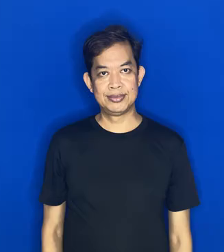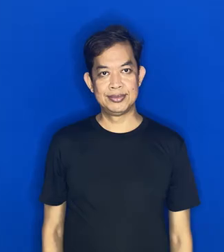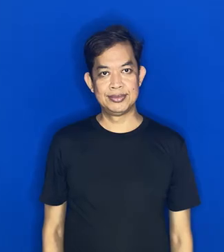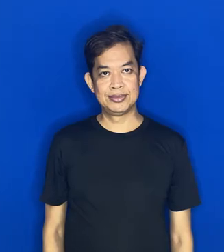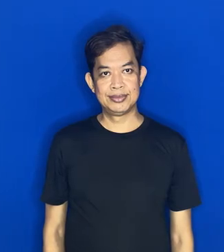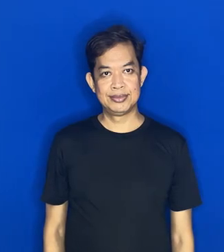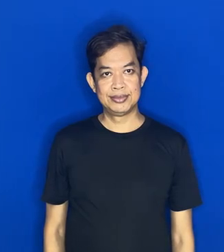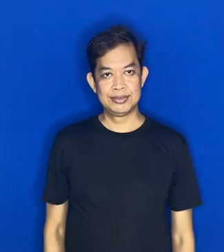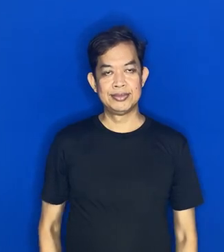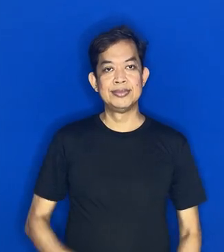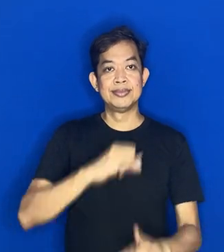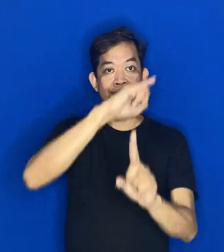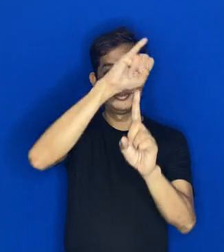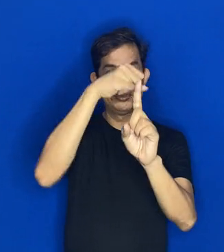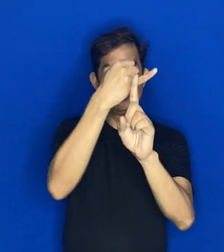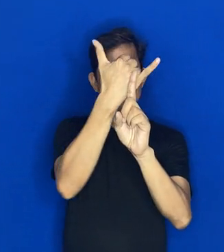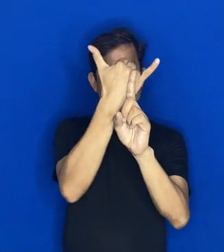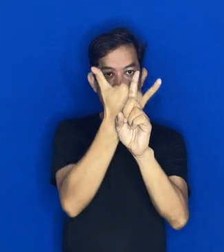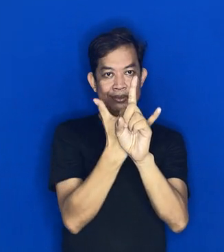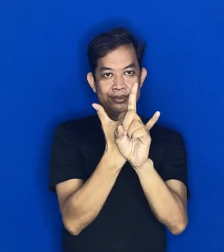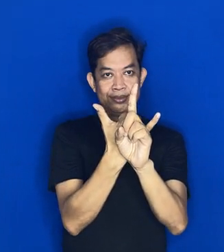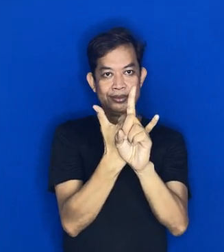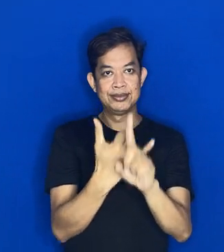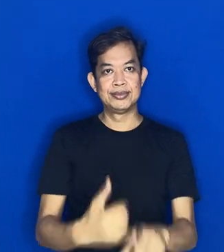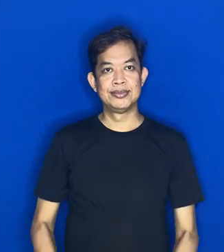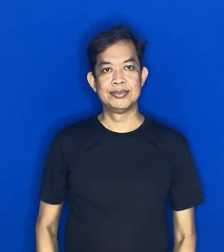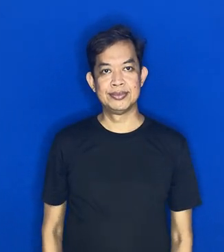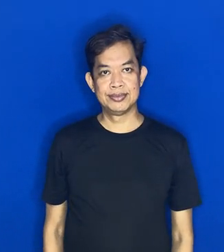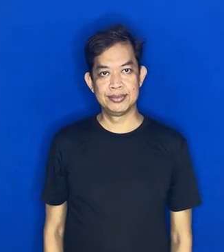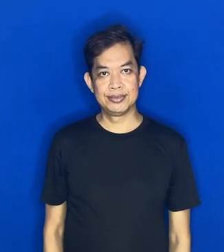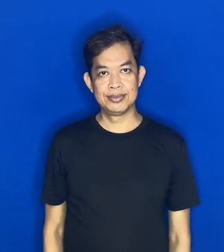july